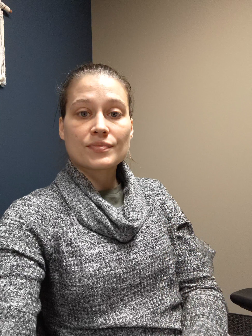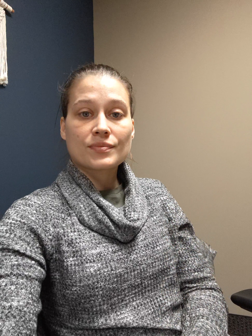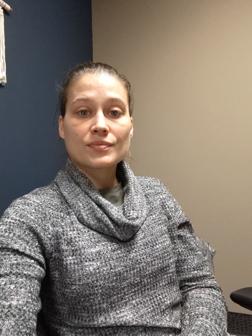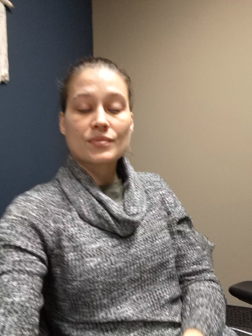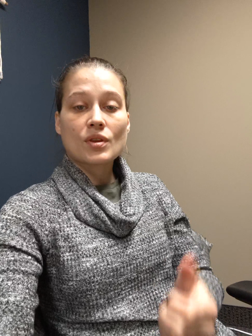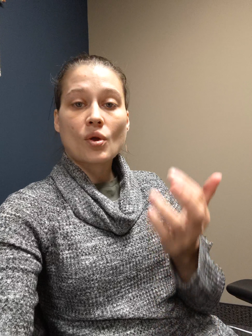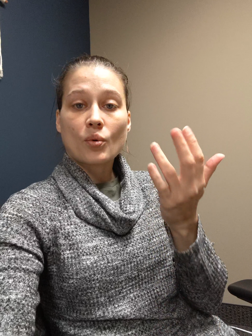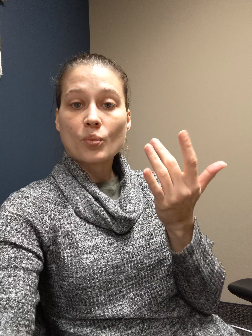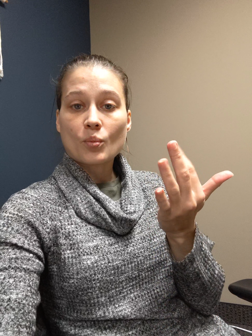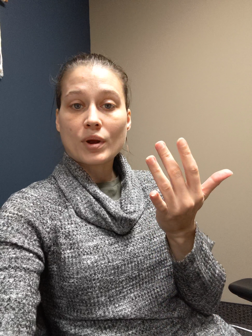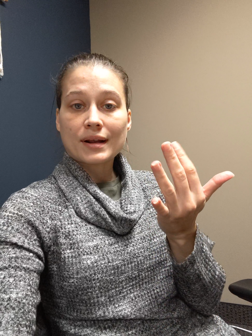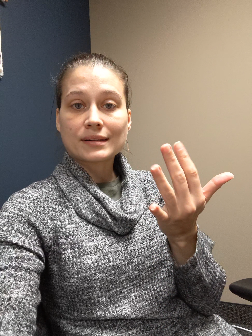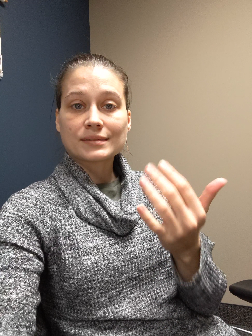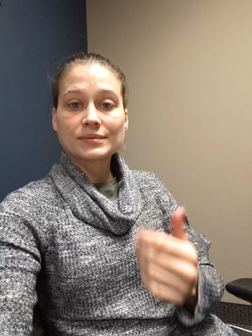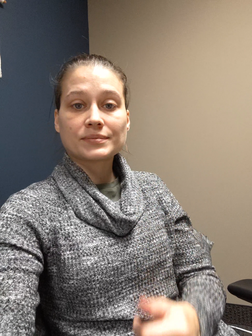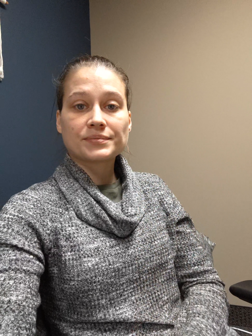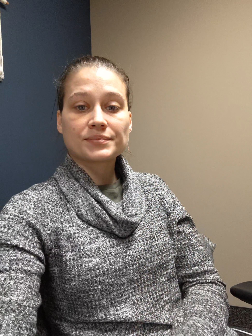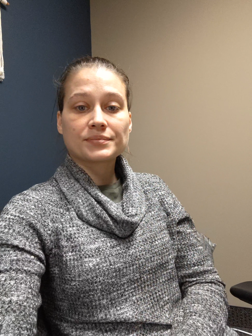wait